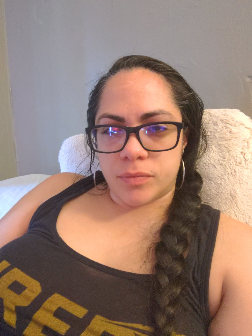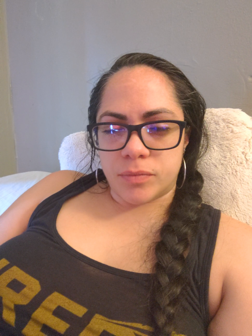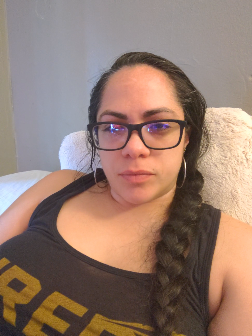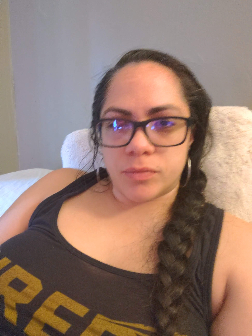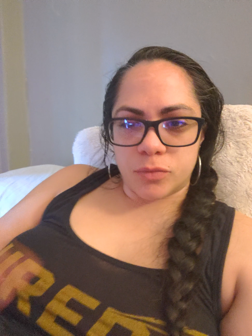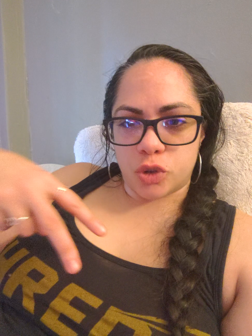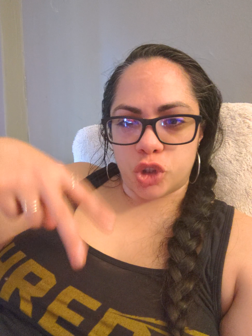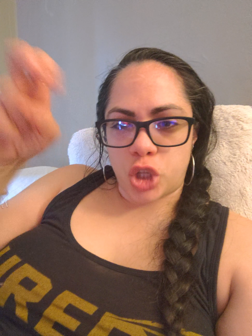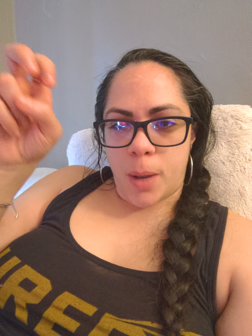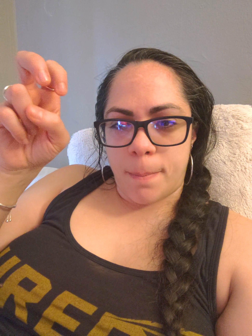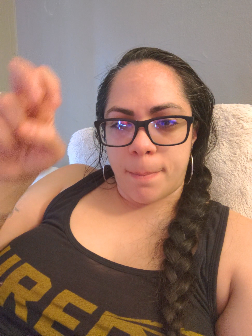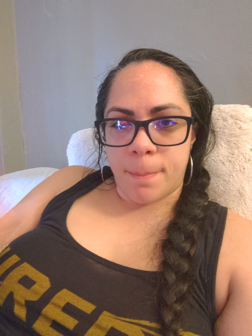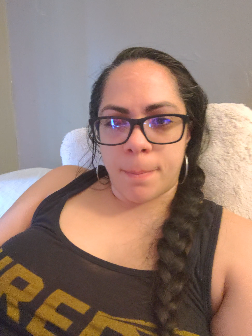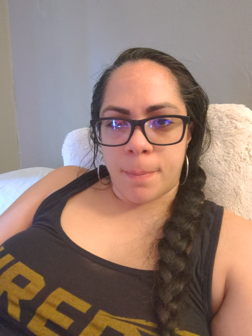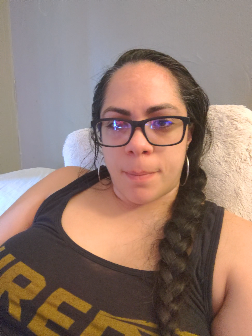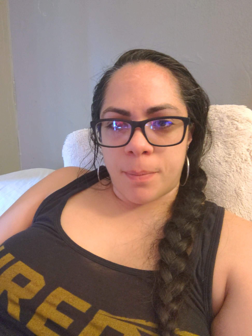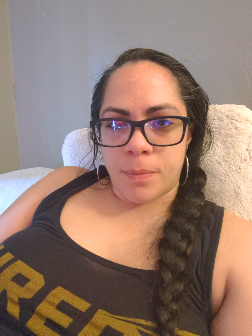jump